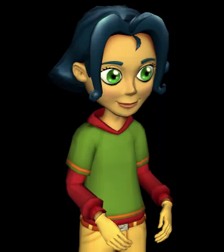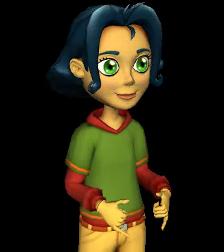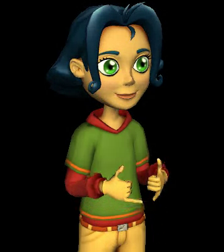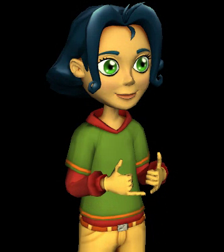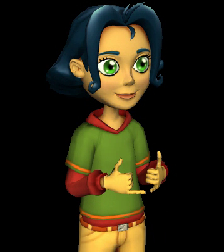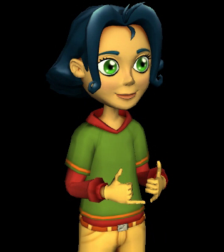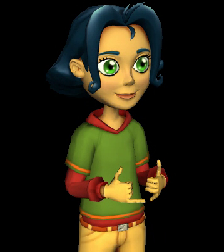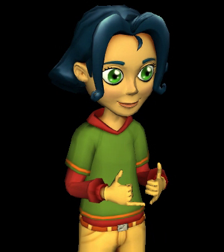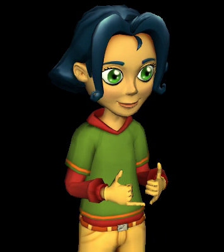هنا